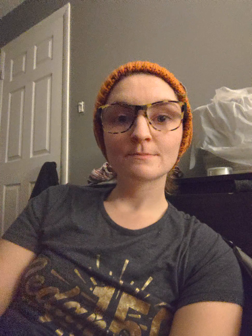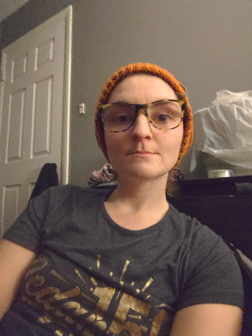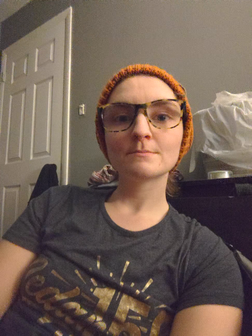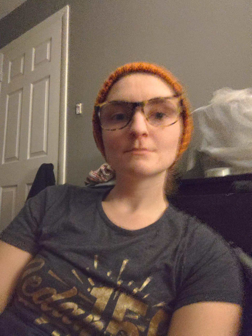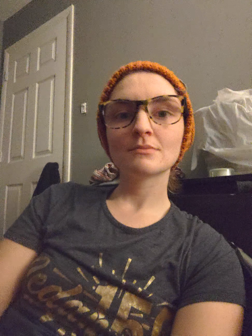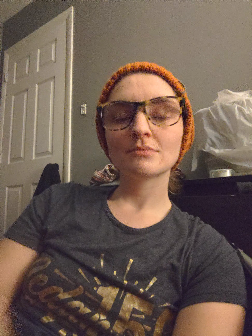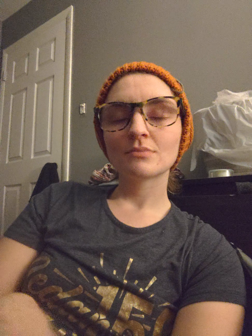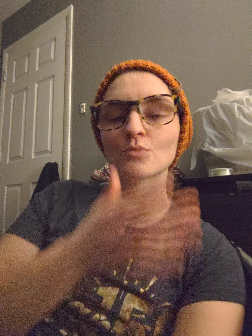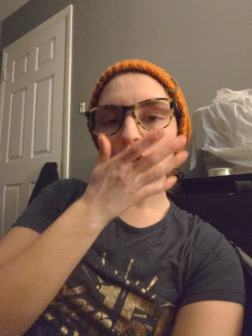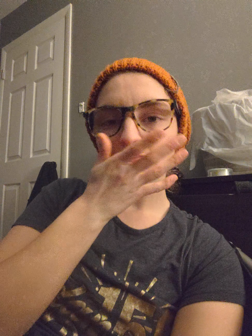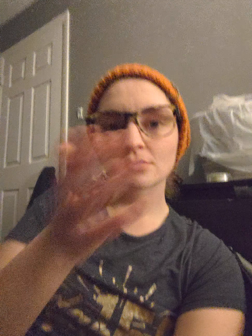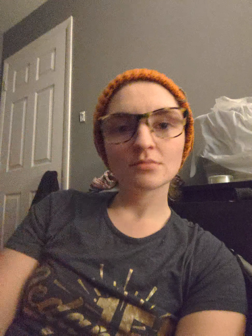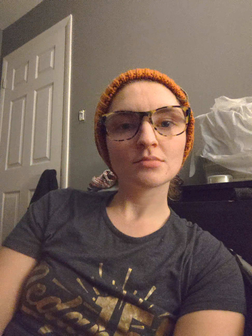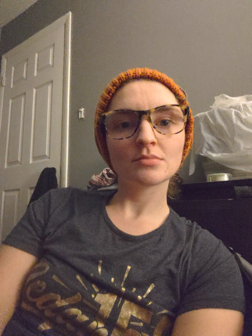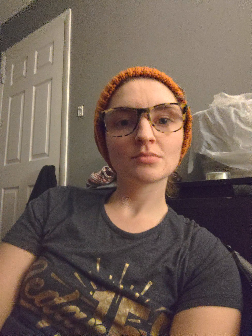grass